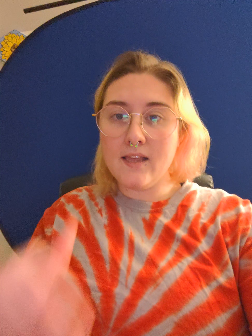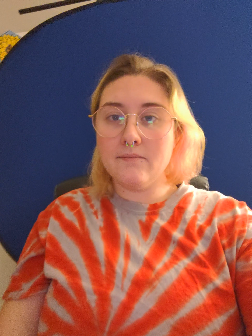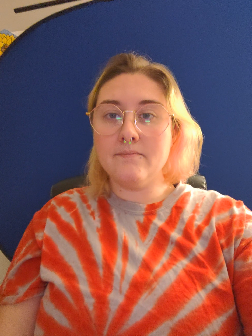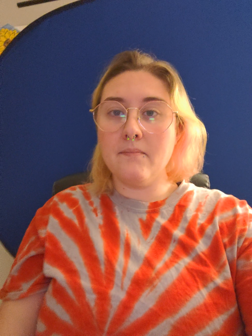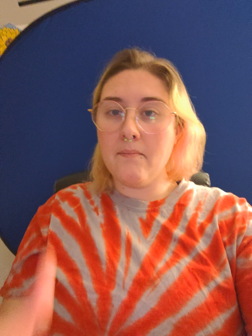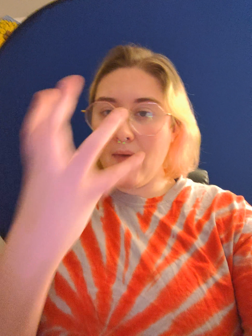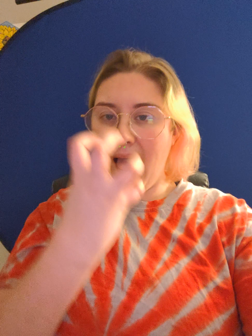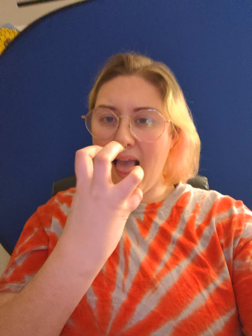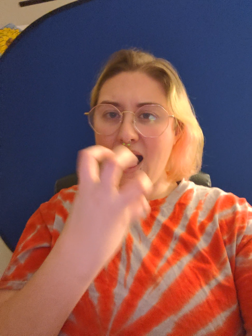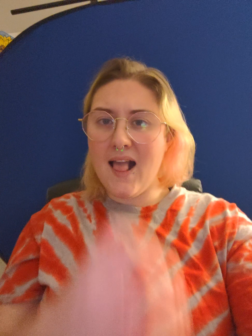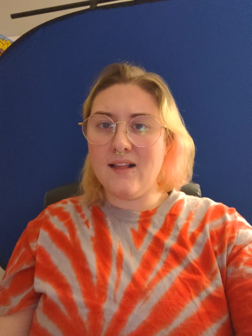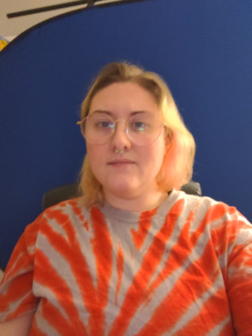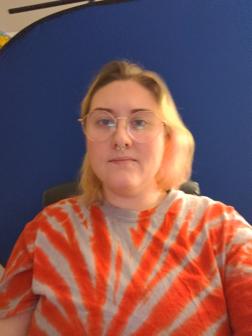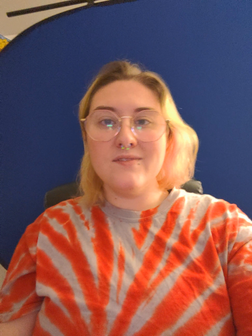mad